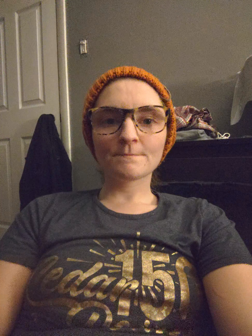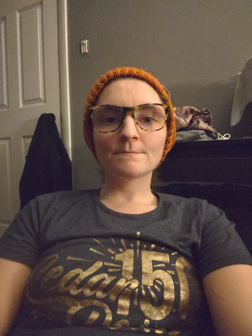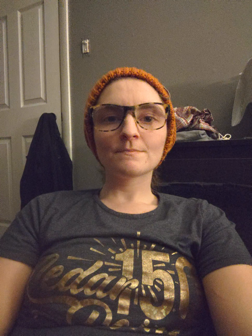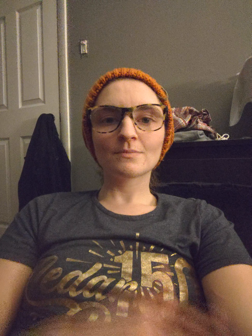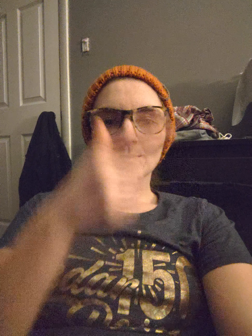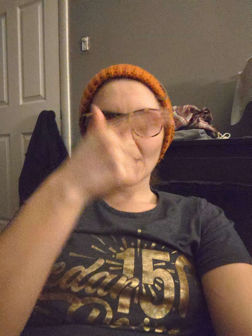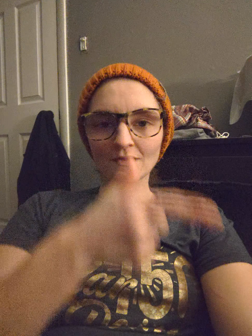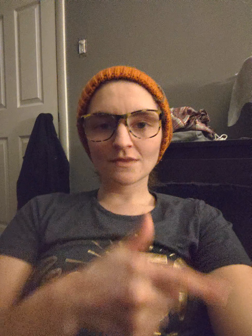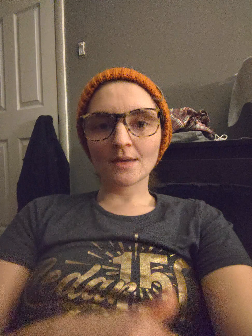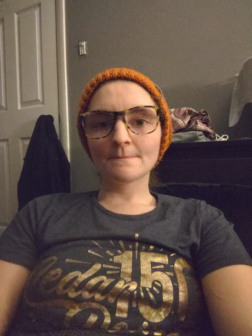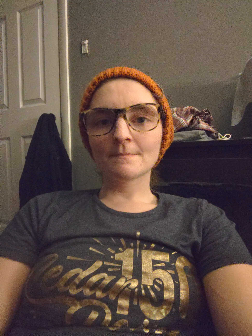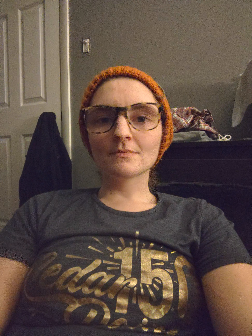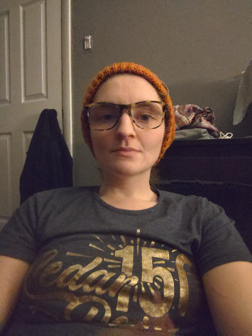brother